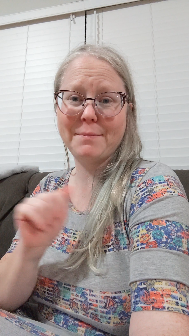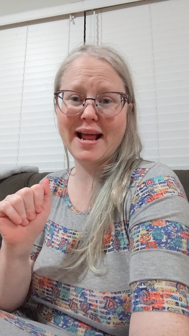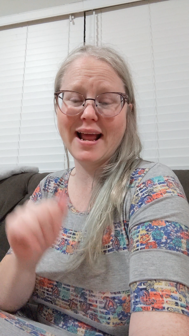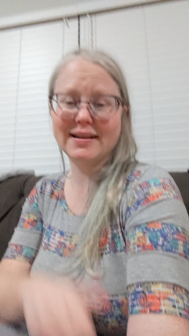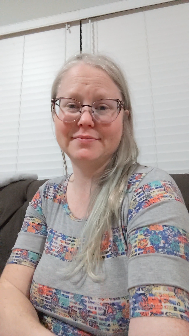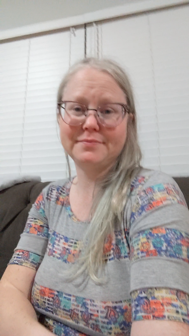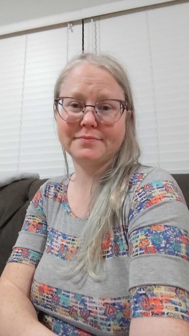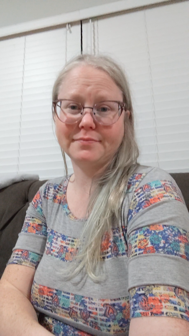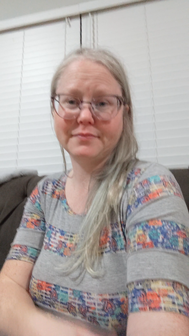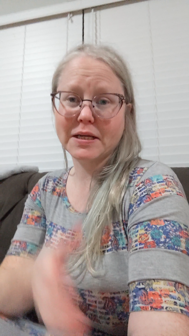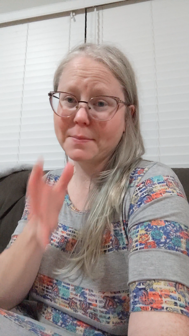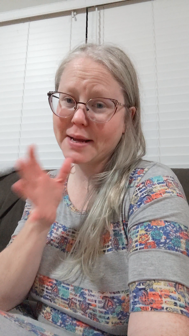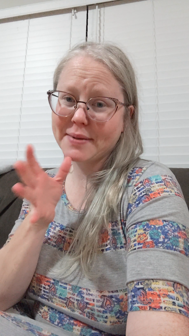mommy